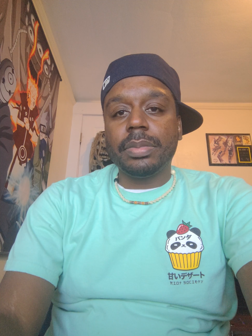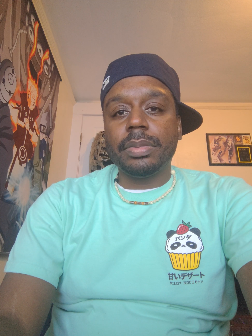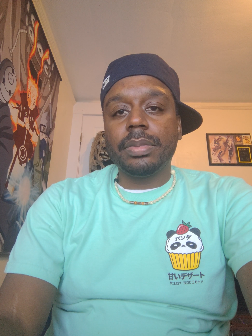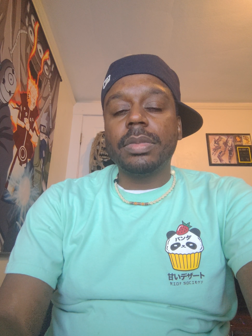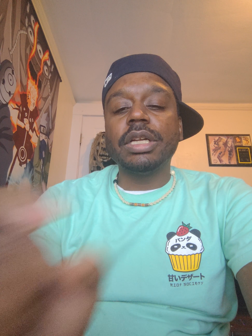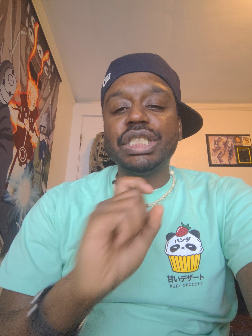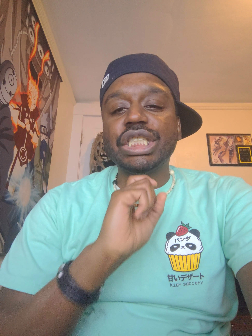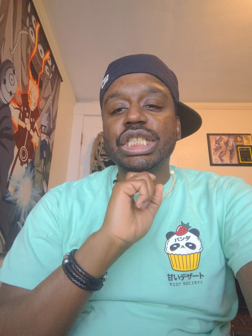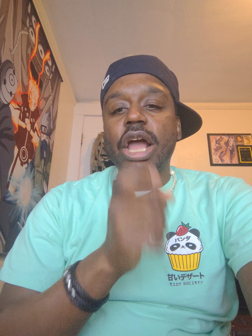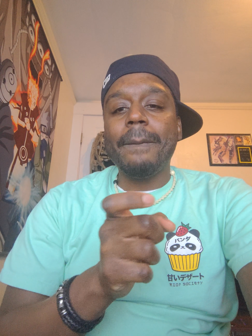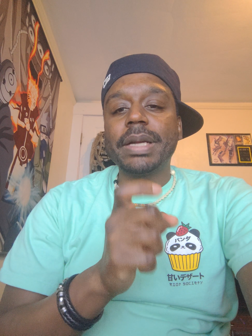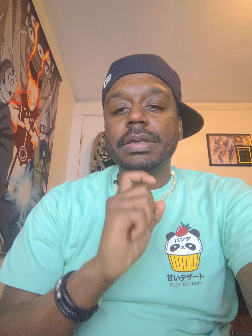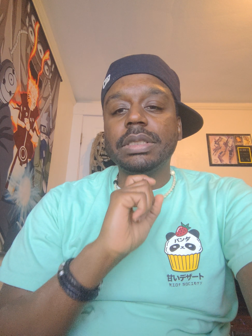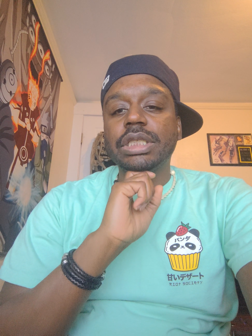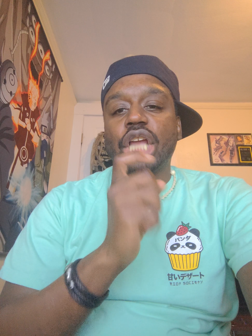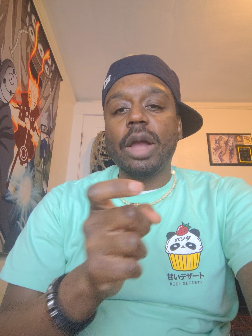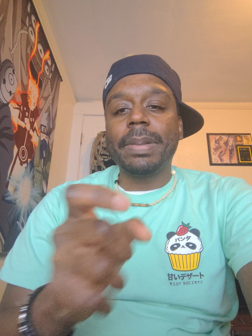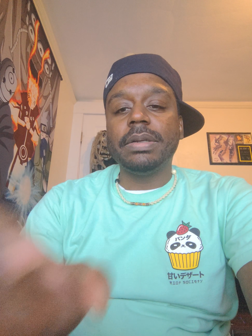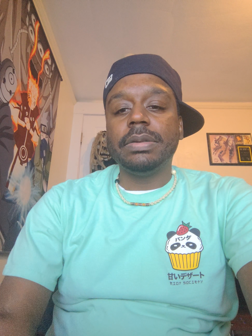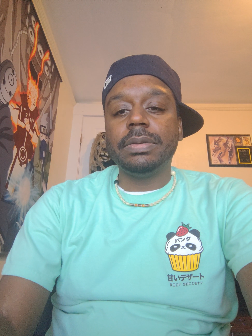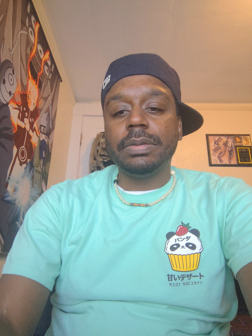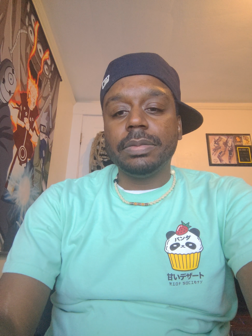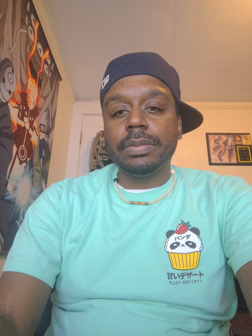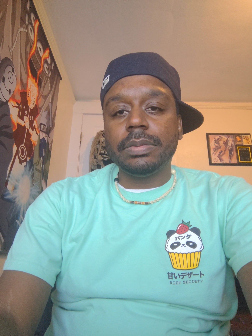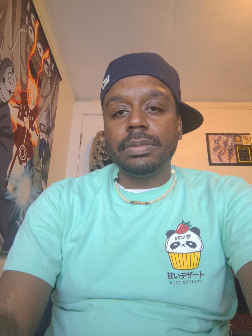garbage